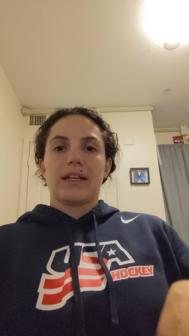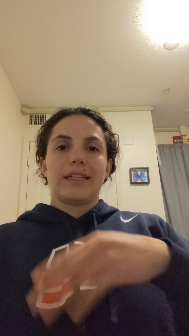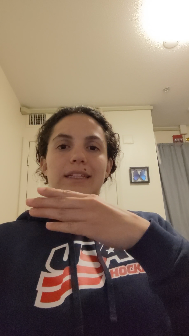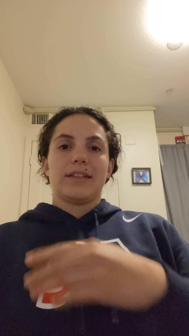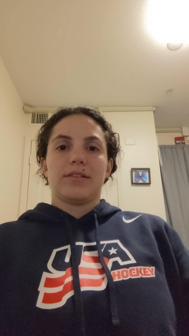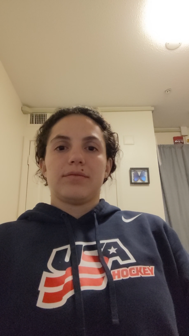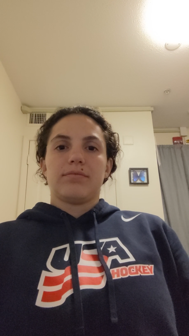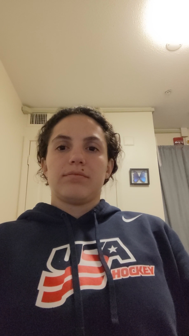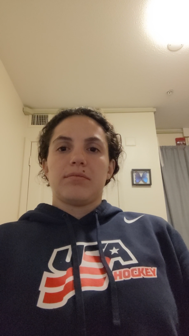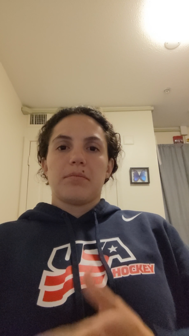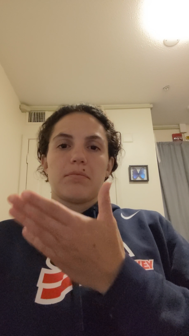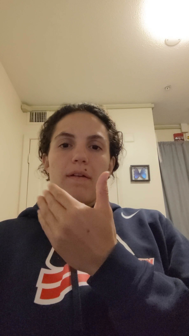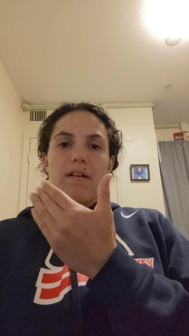butterfly